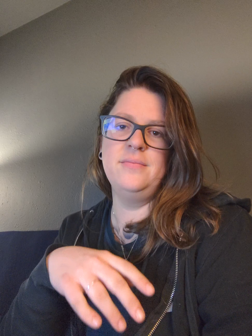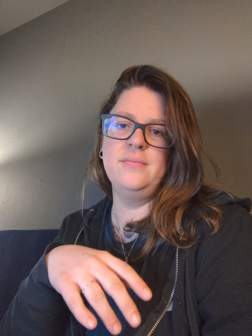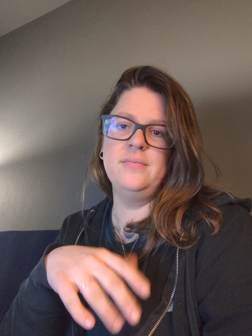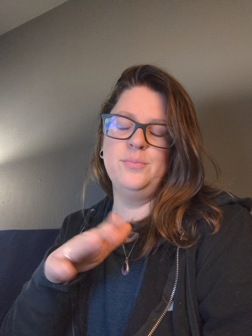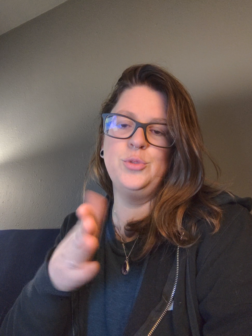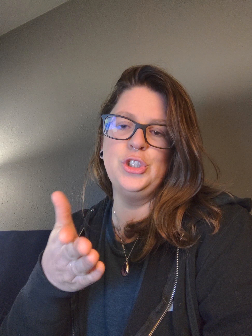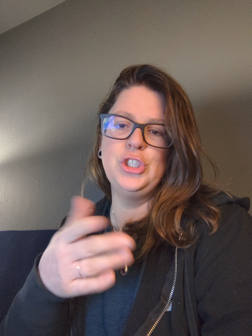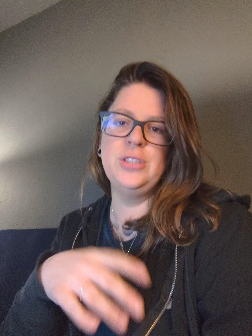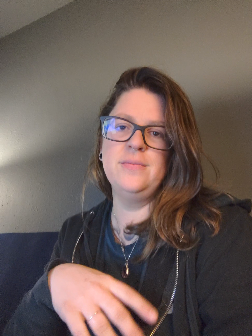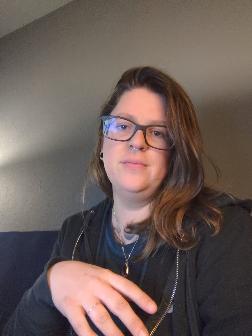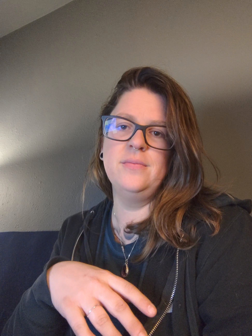book